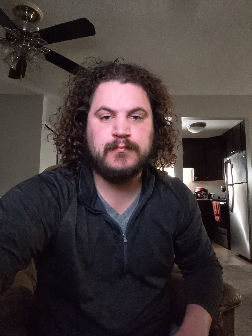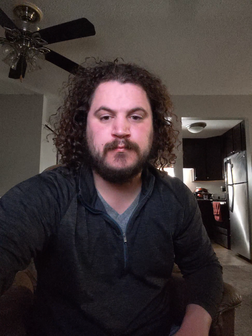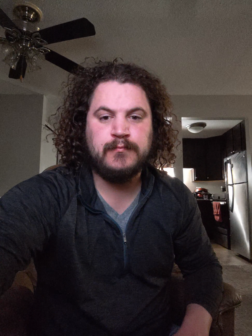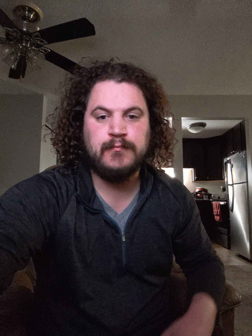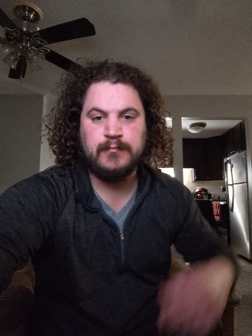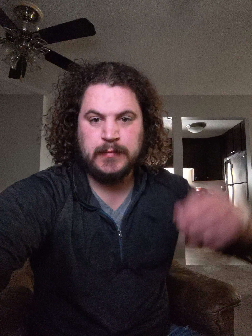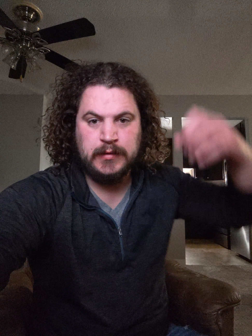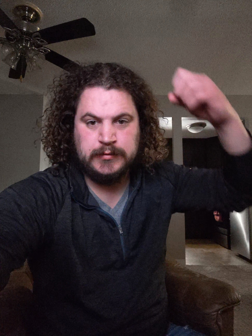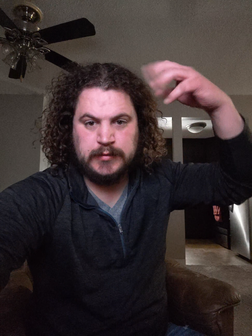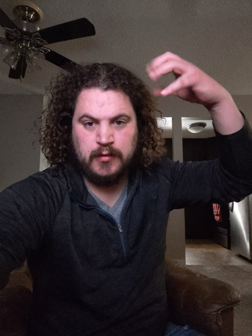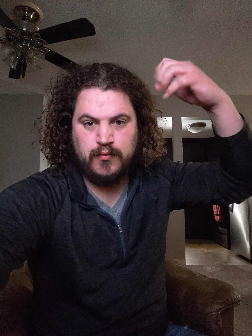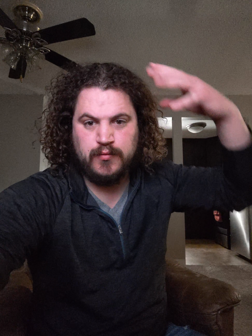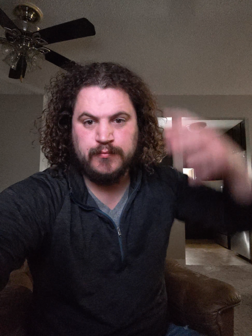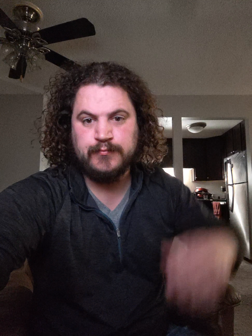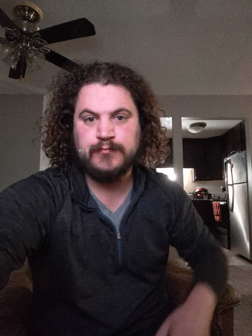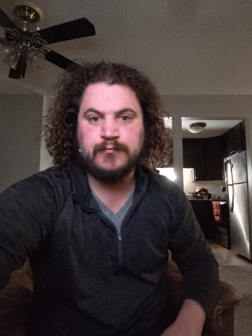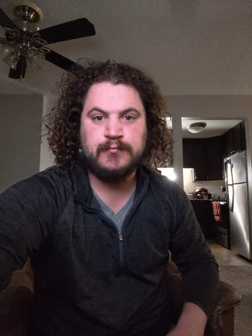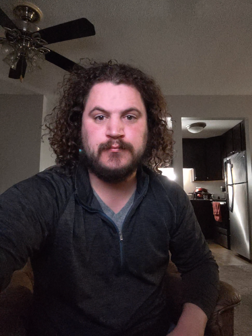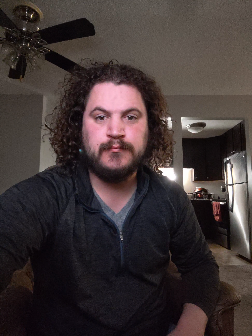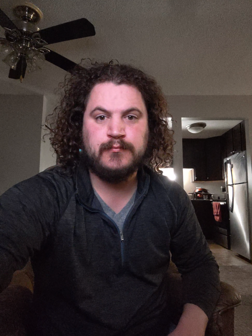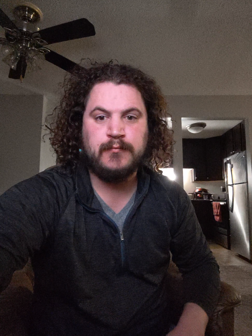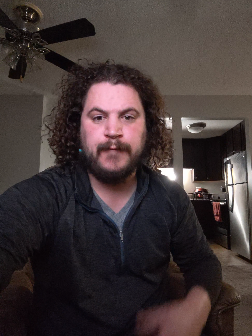shower